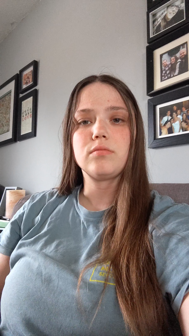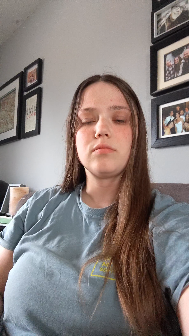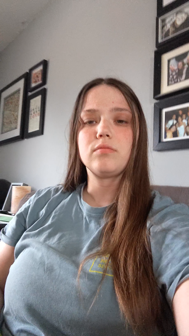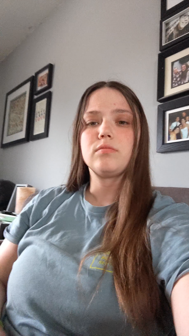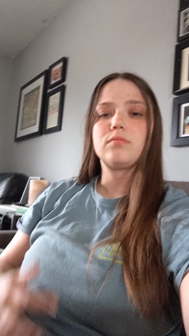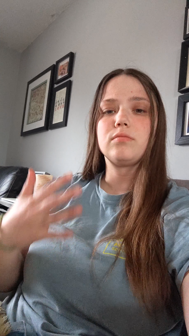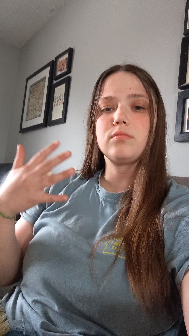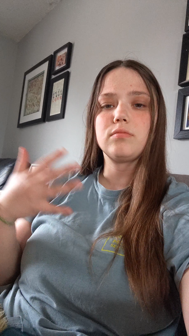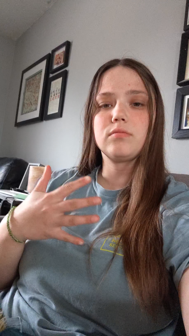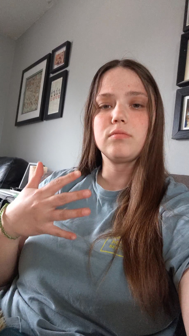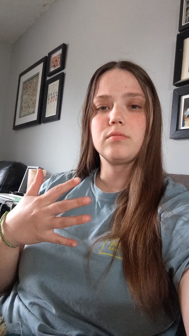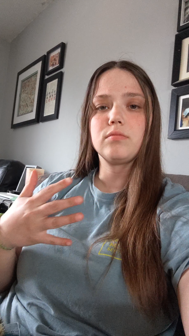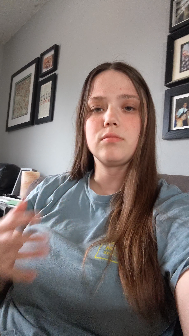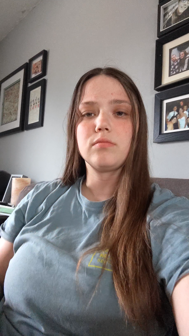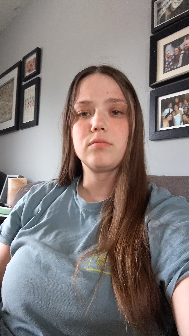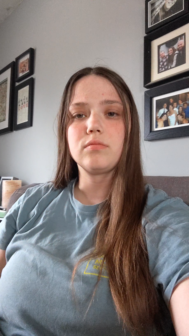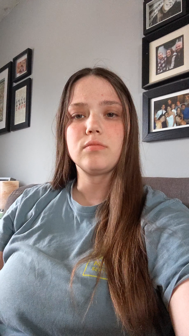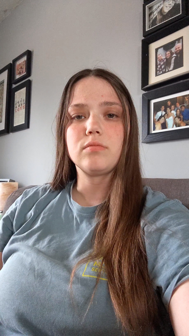scared